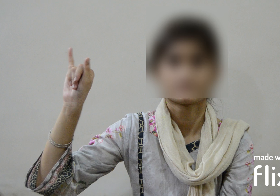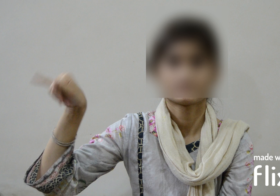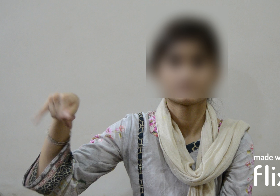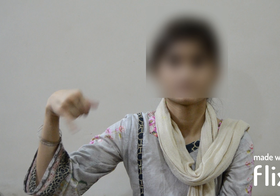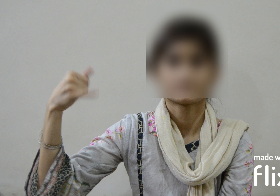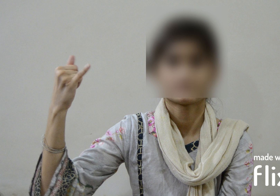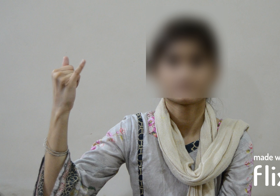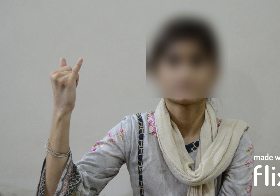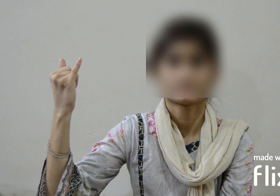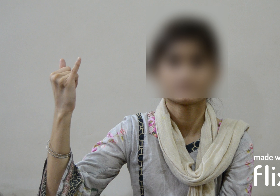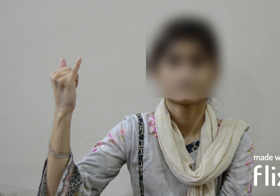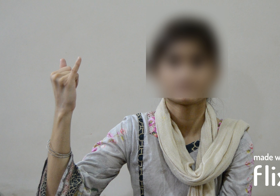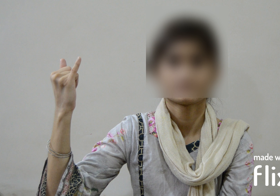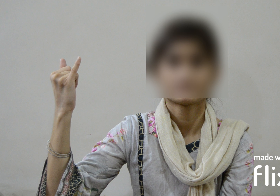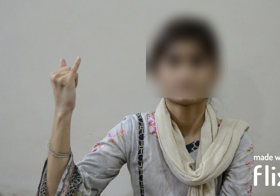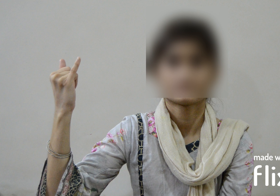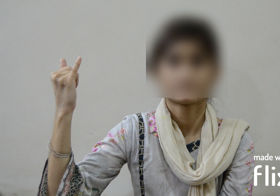ج